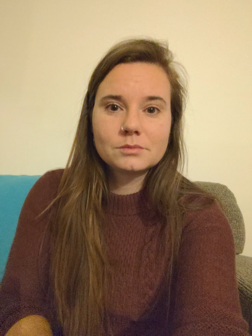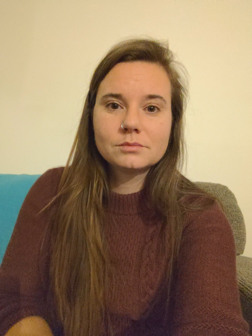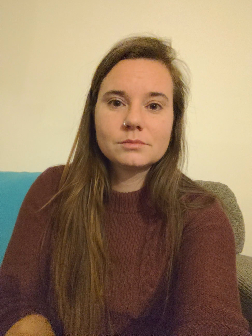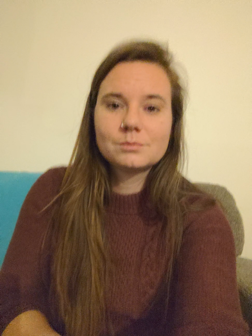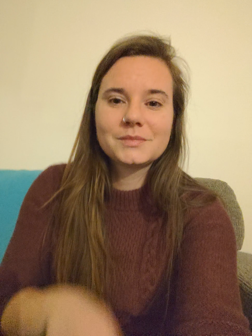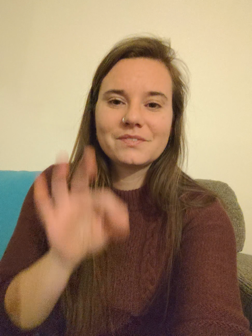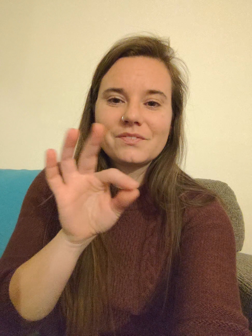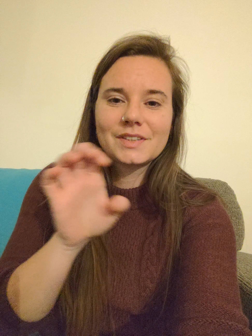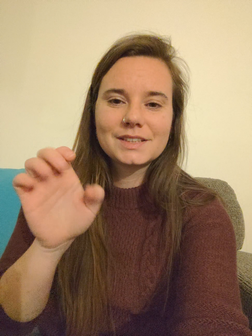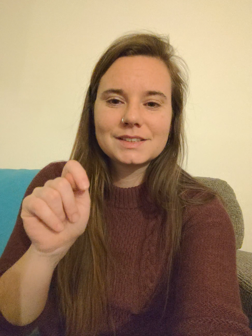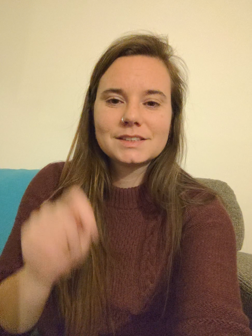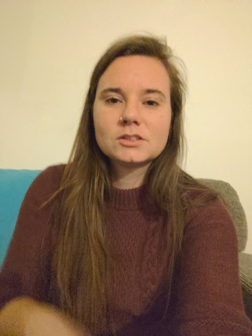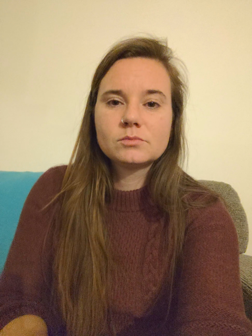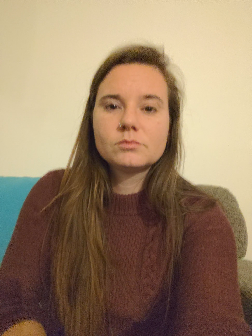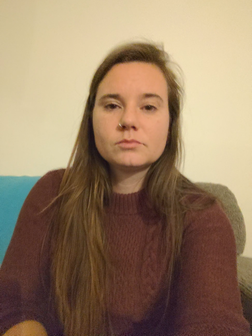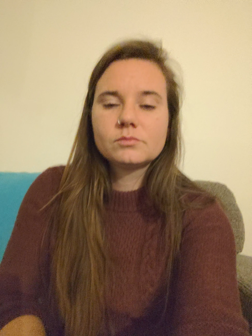feet